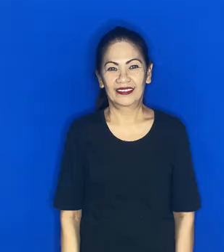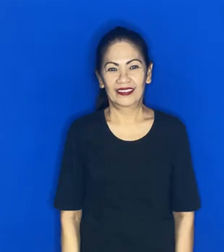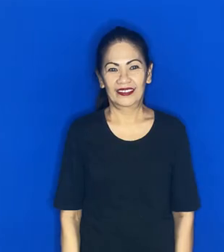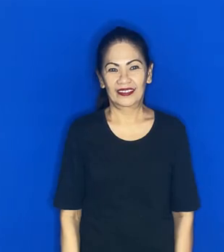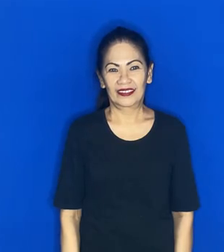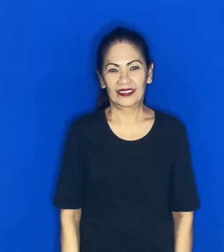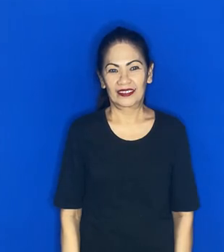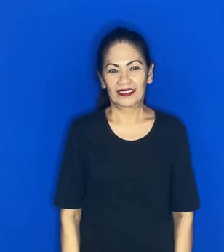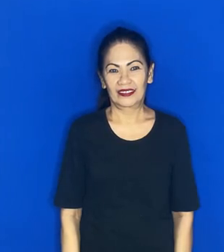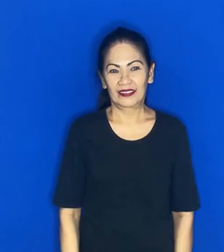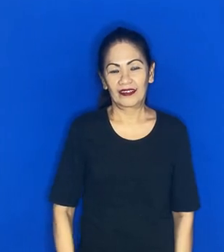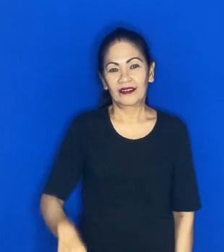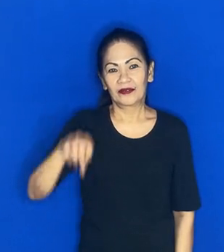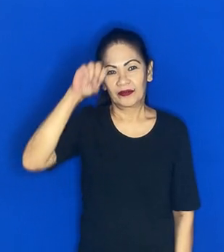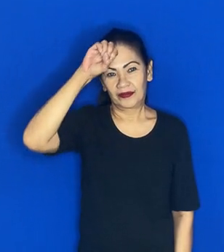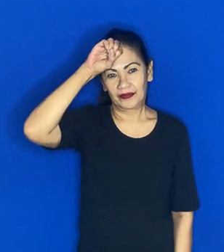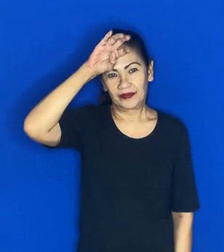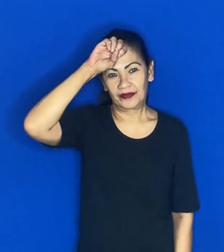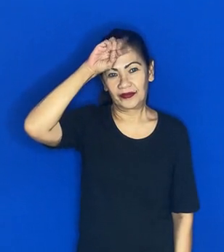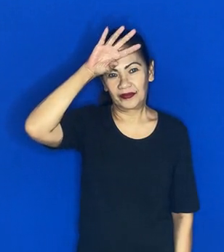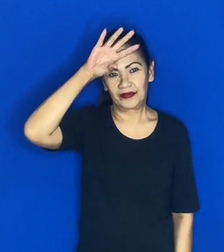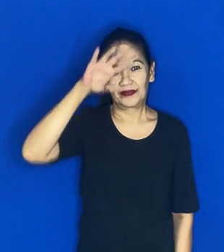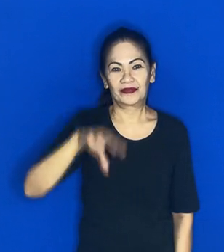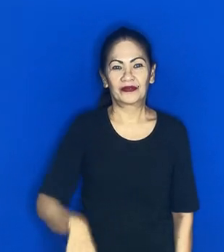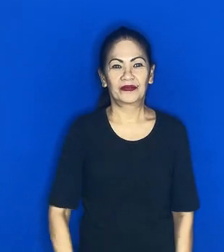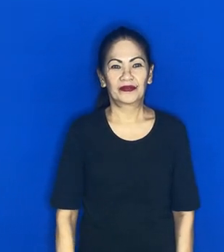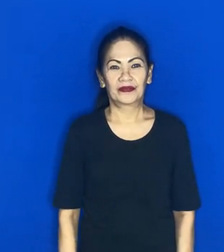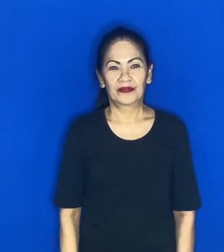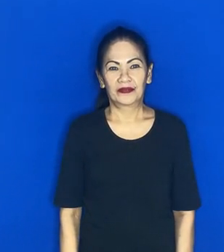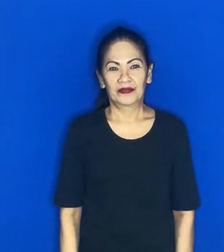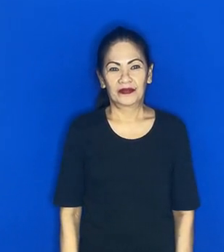grandfather